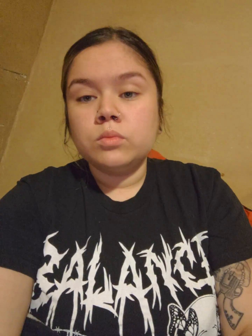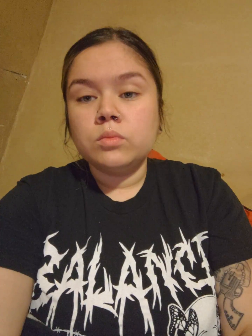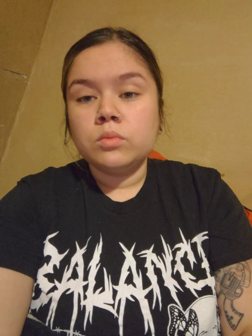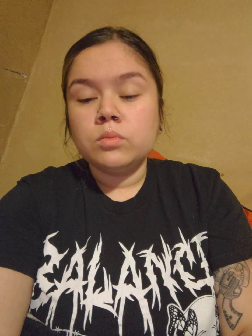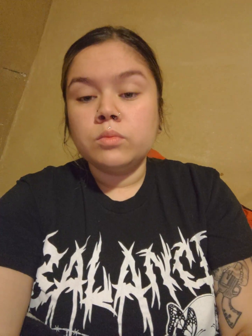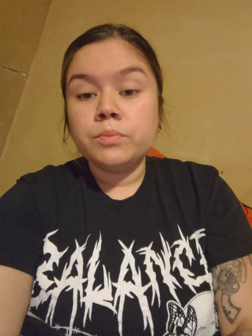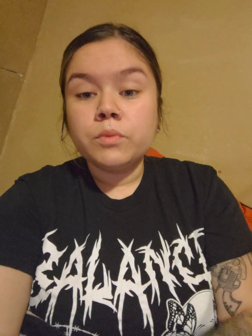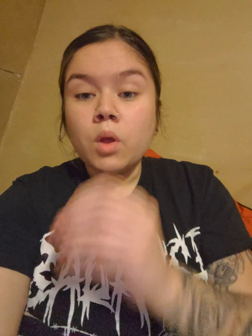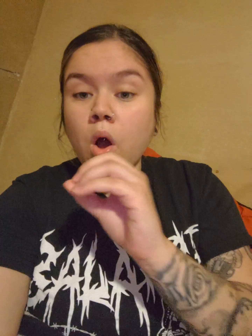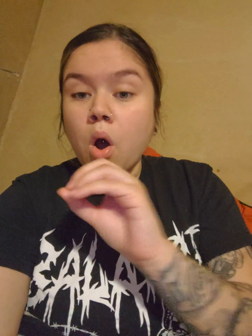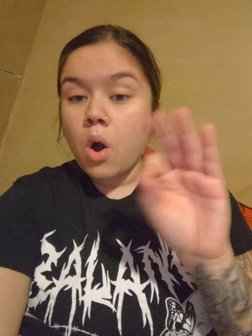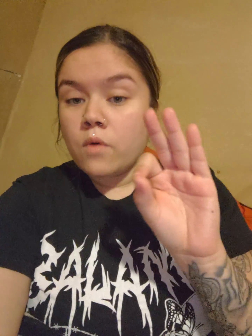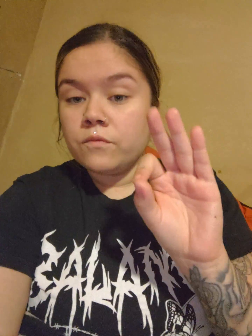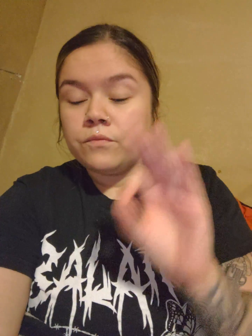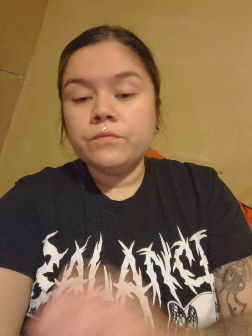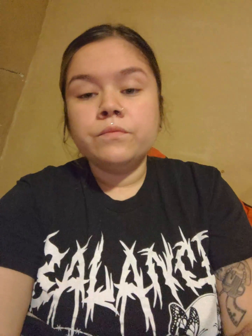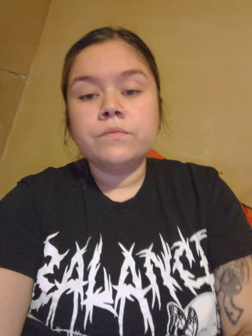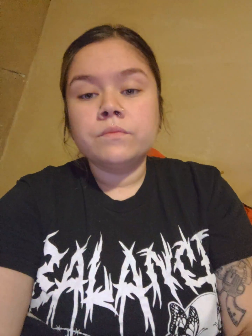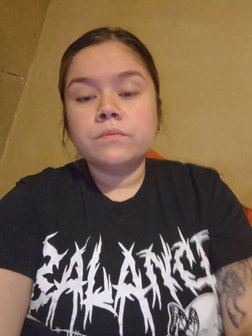of